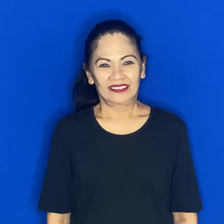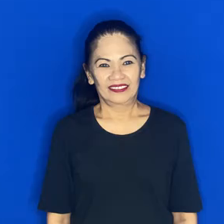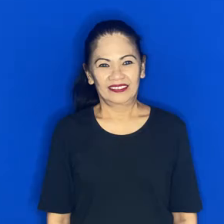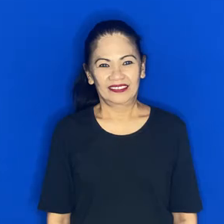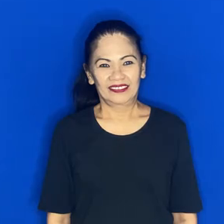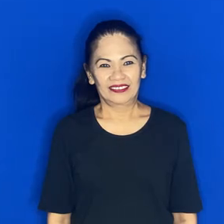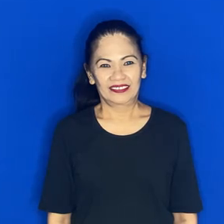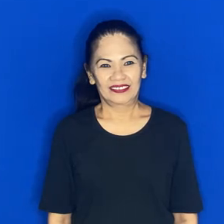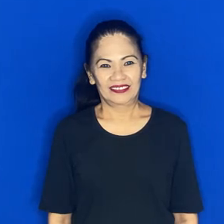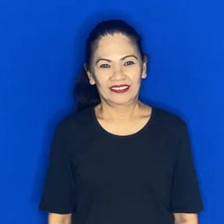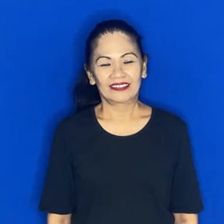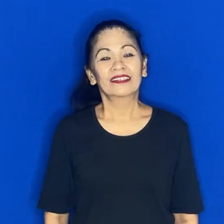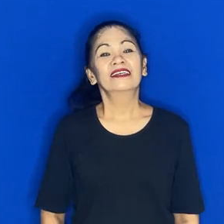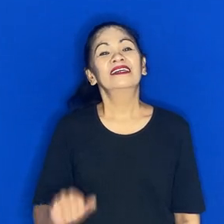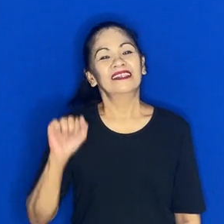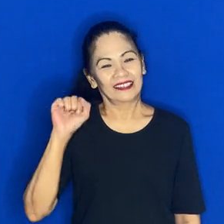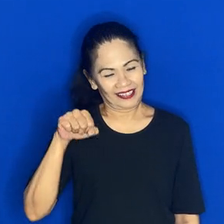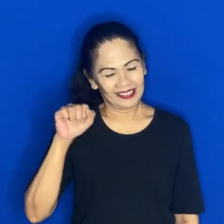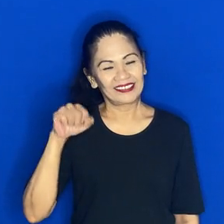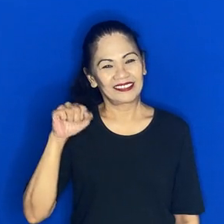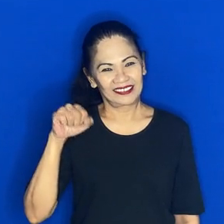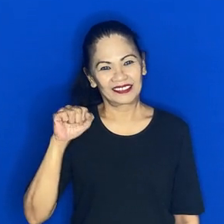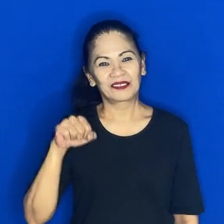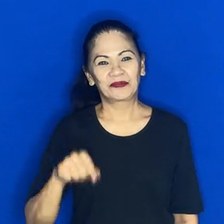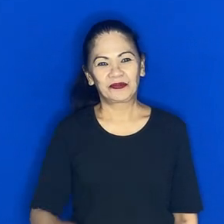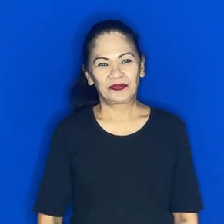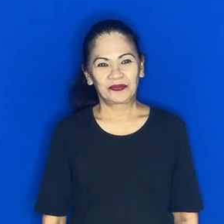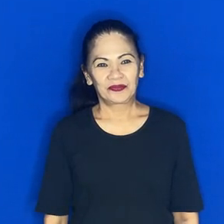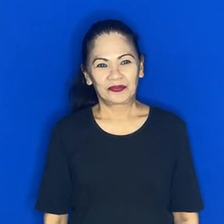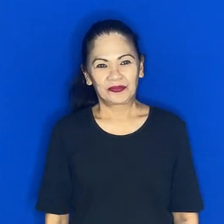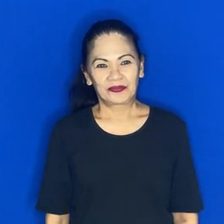yes